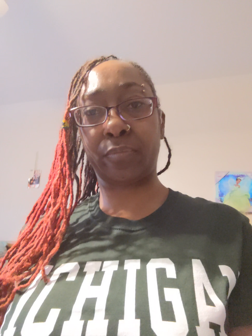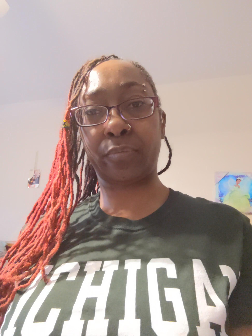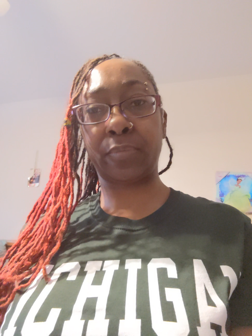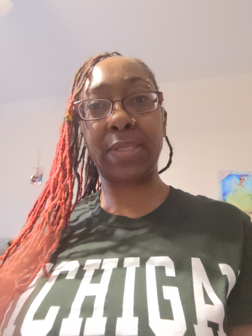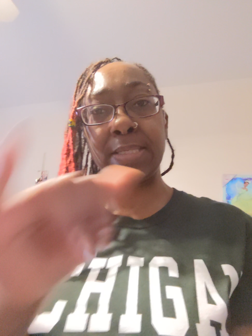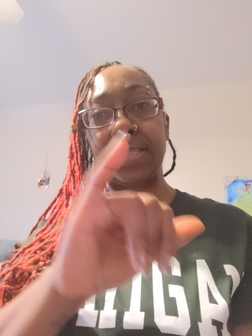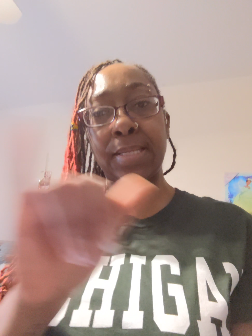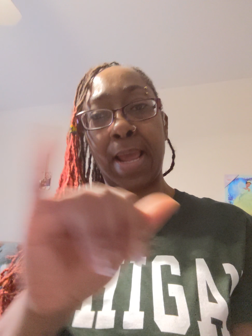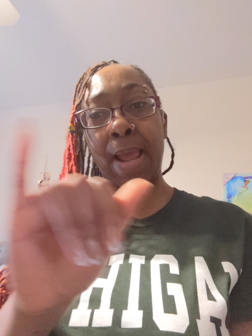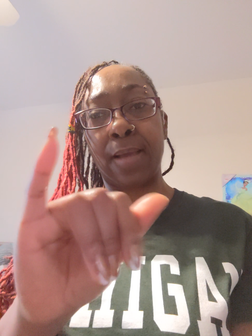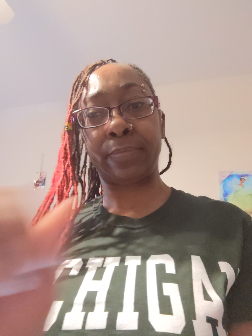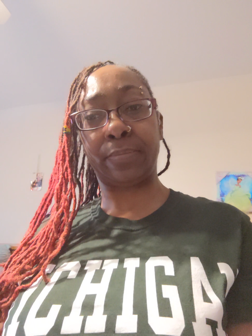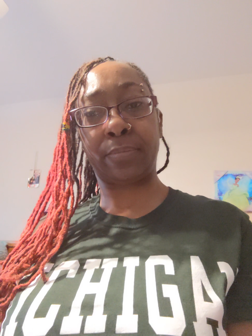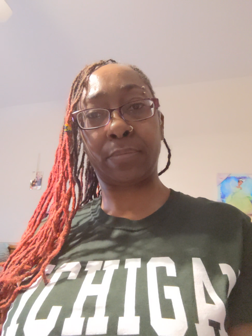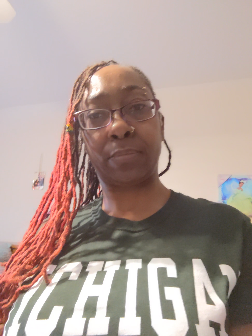same